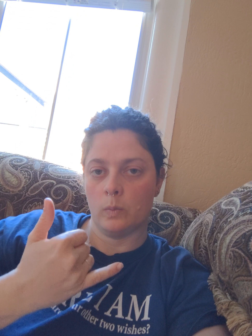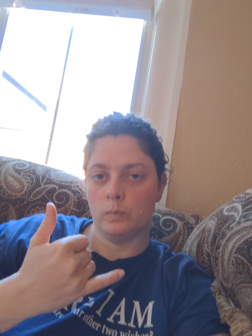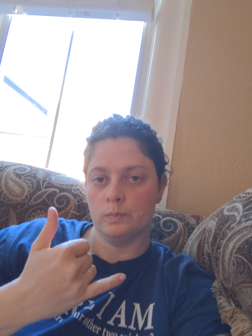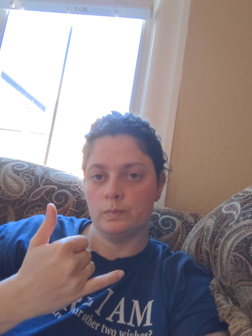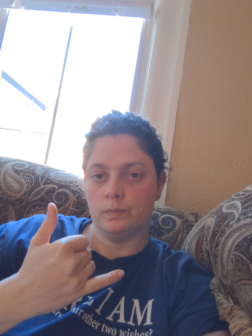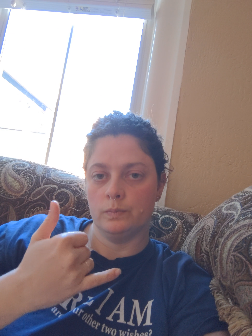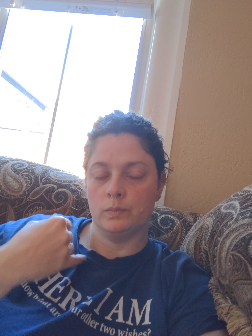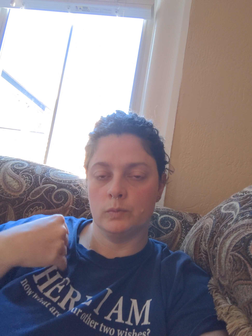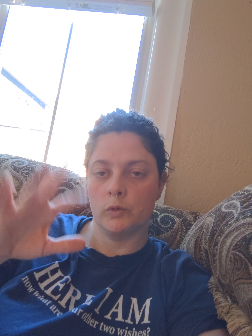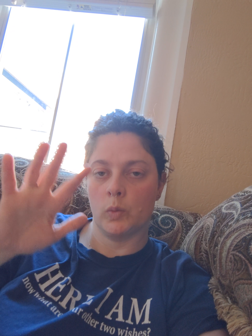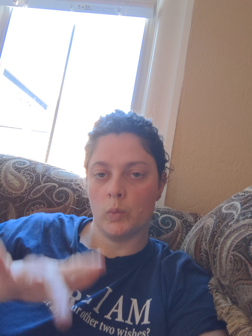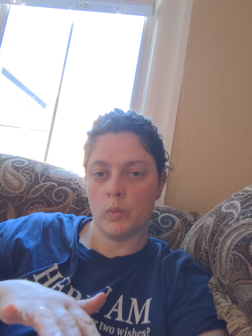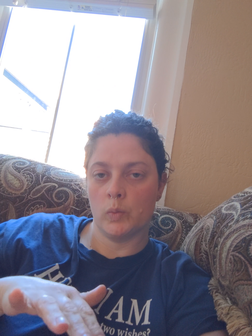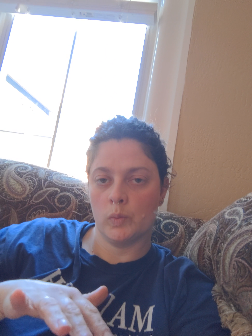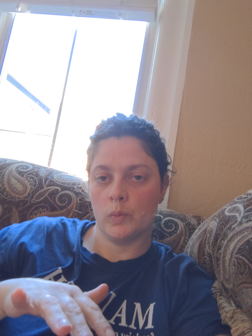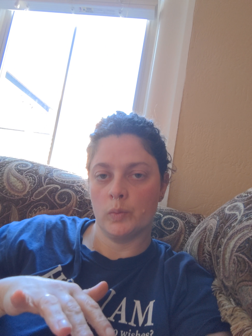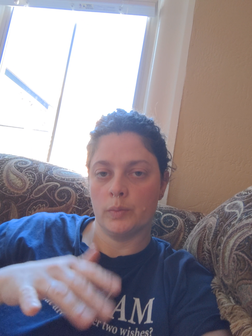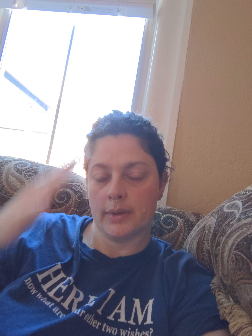snow